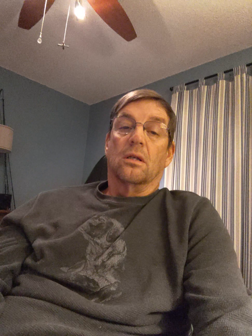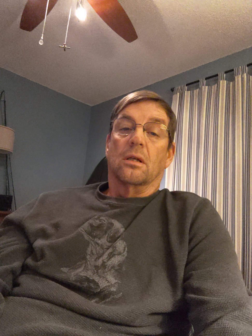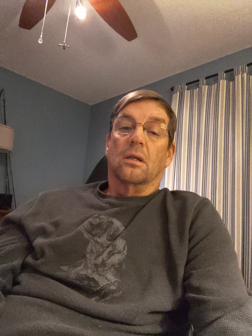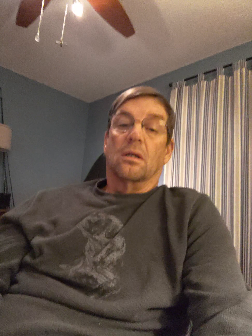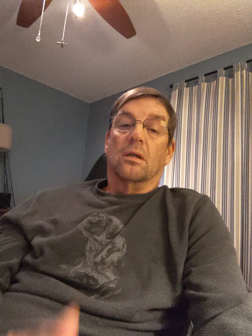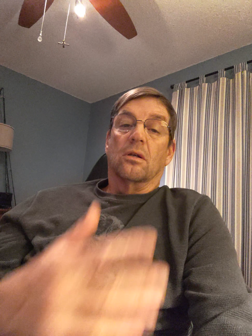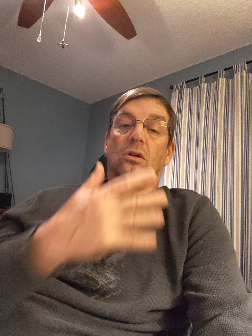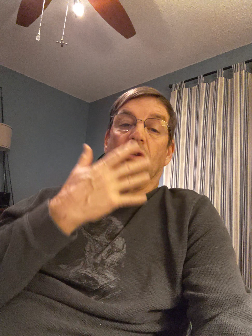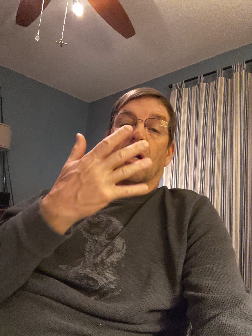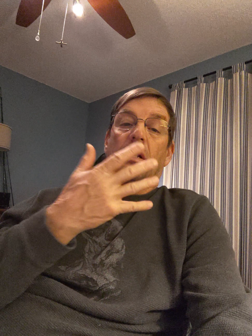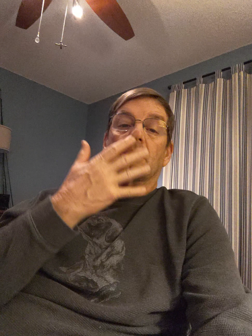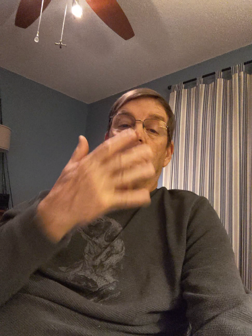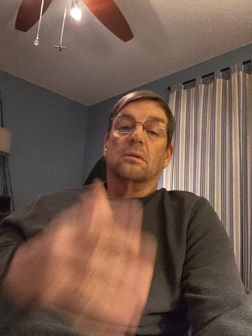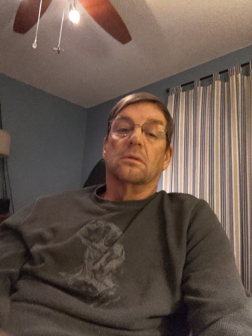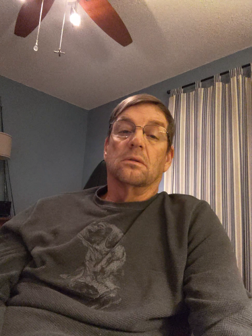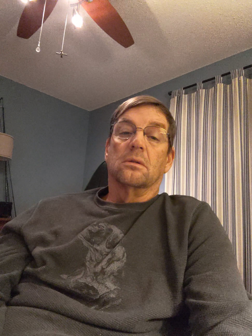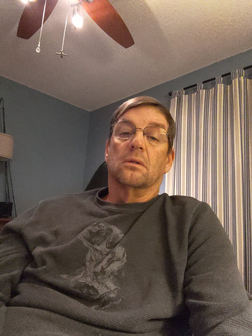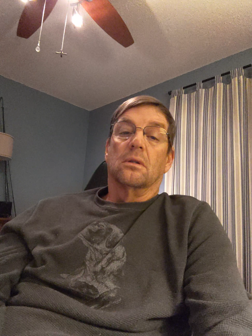grass